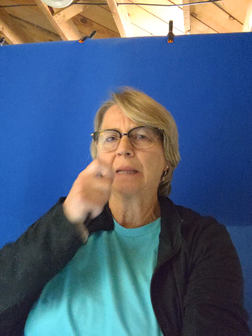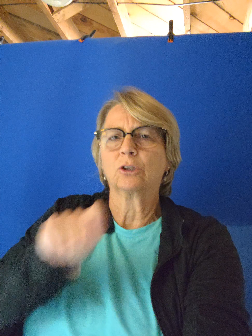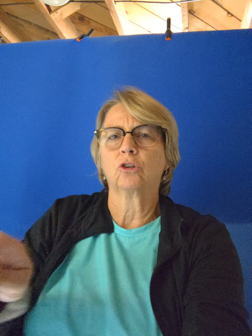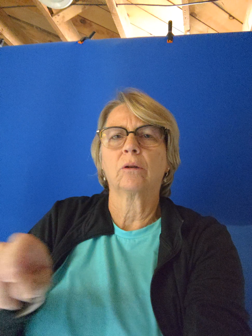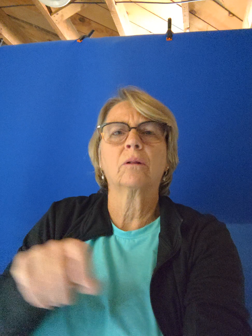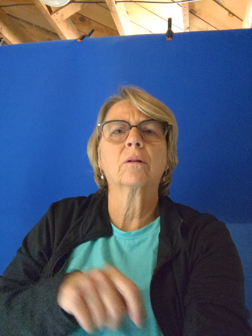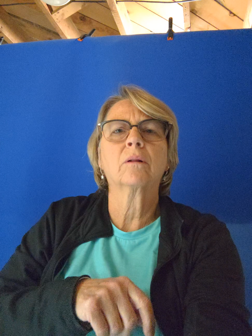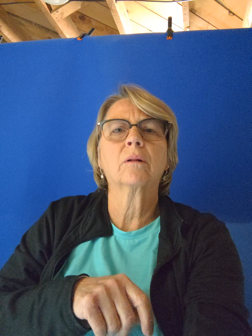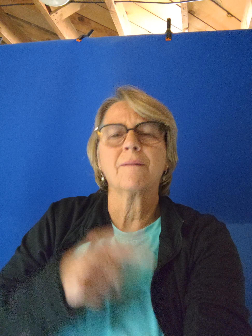pencil